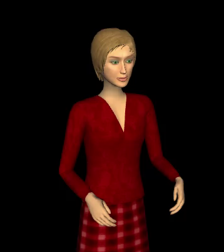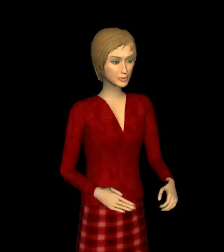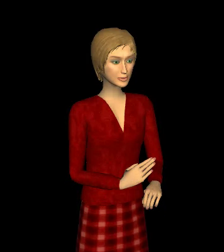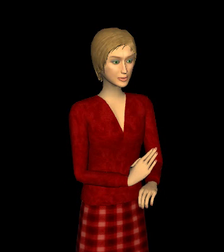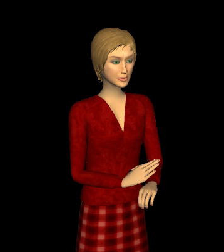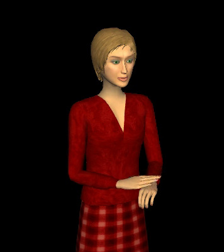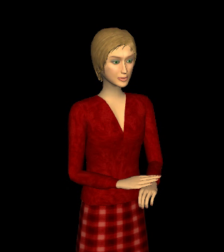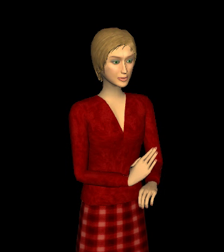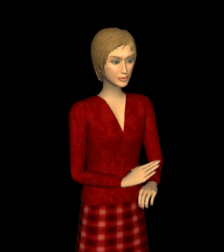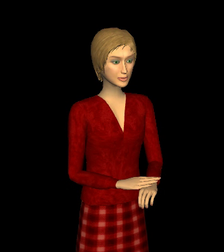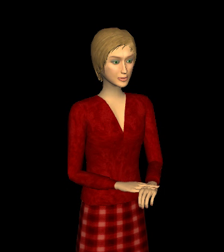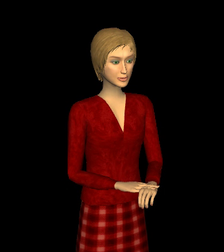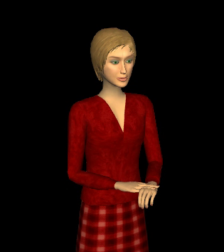تحذير